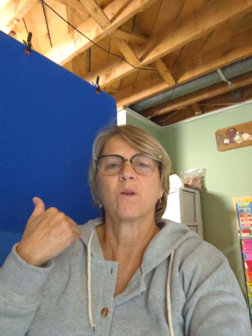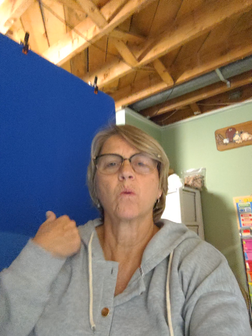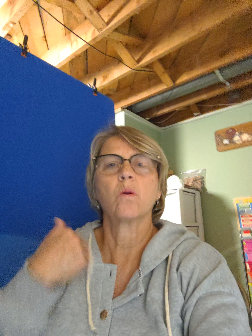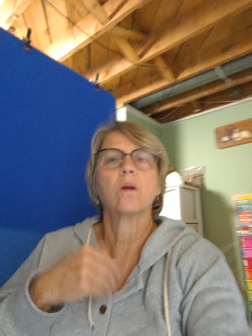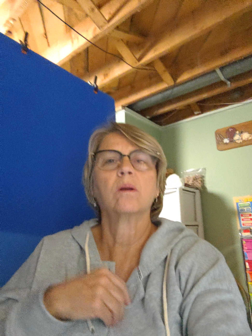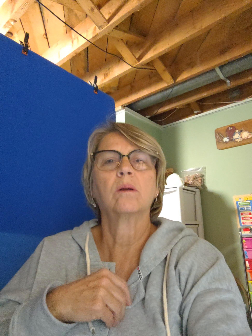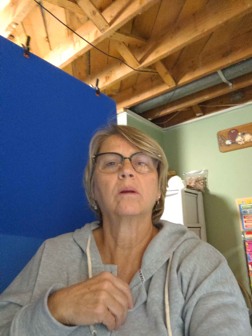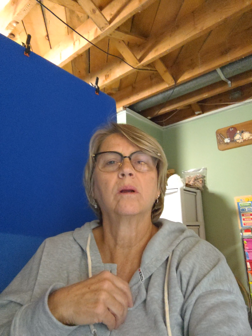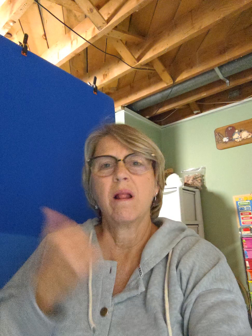before